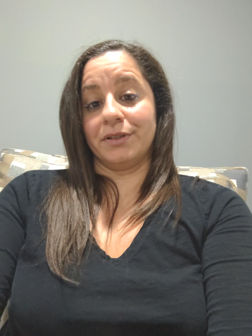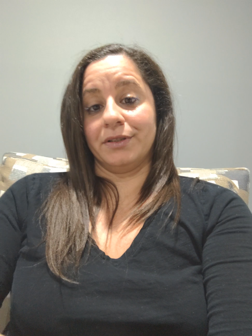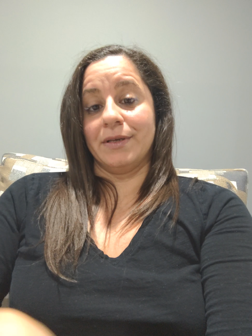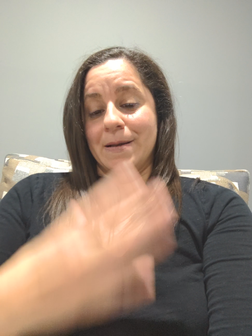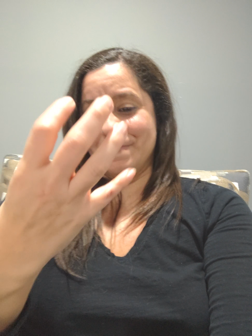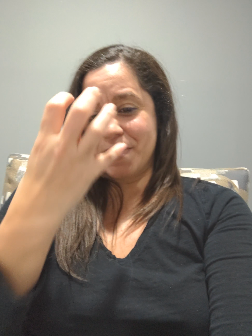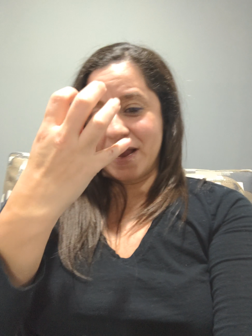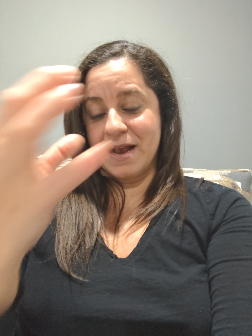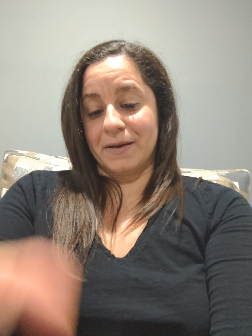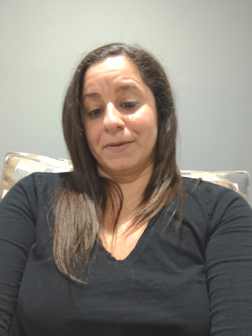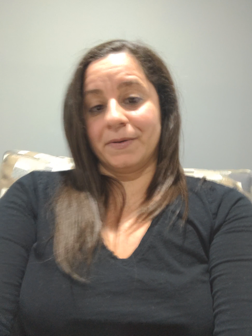mad